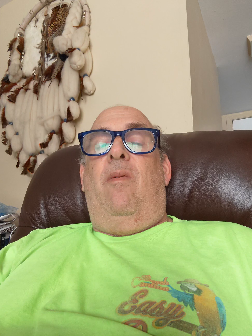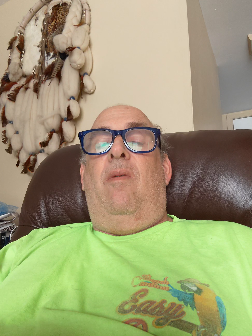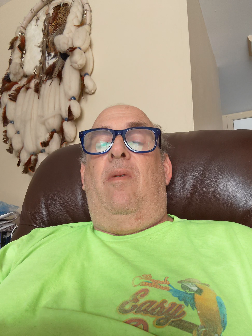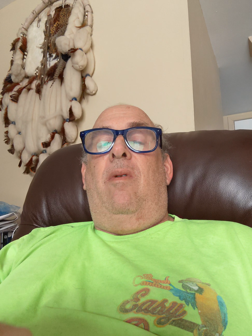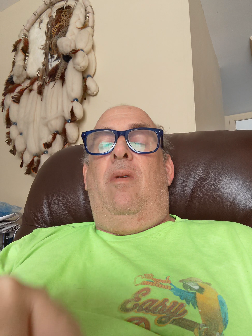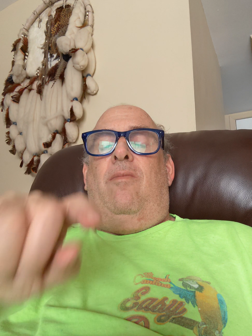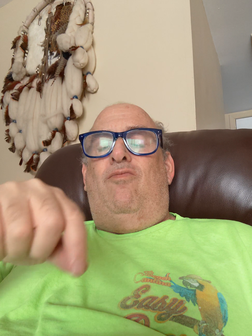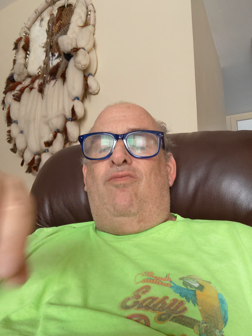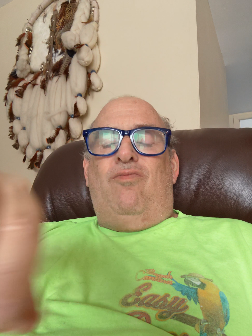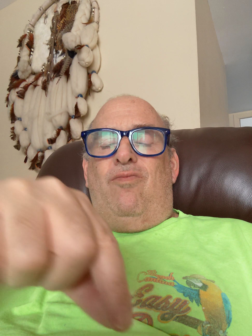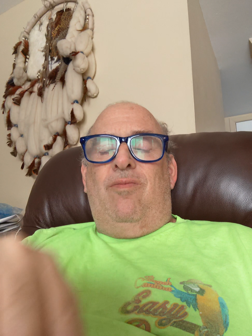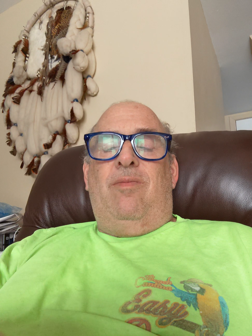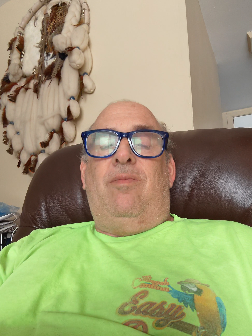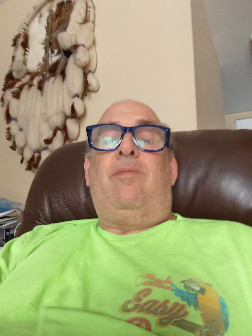puzzle